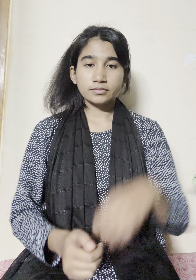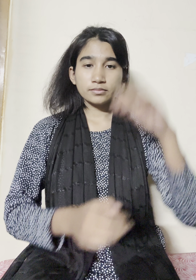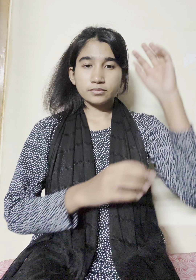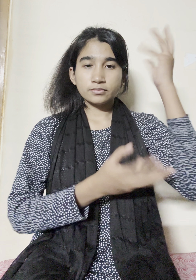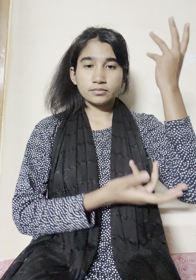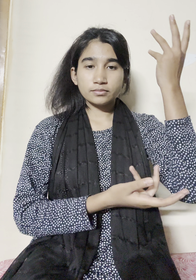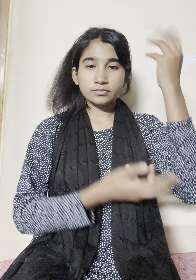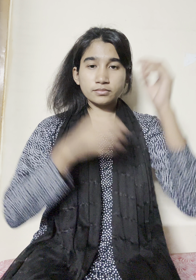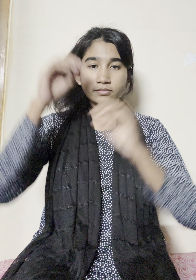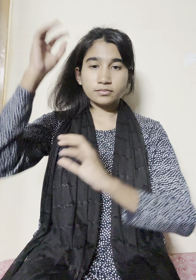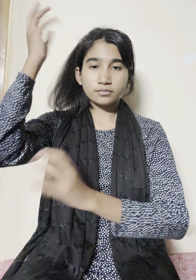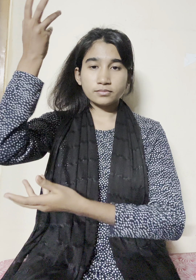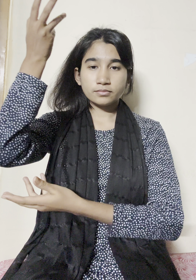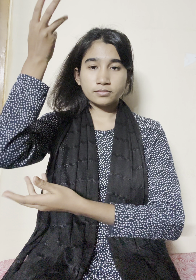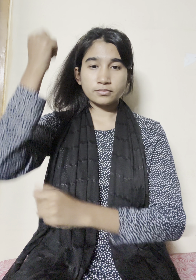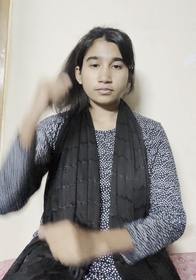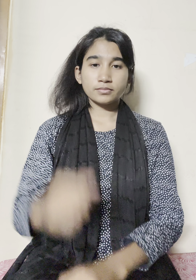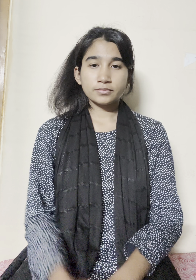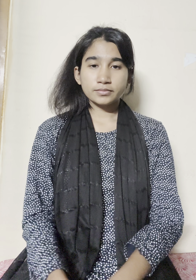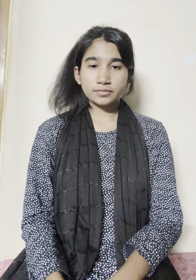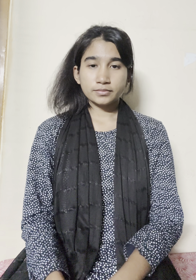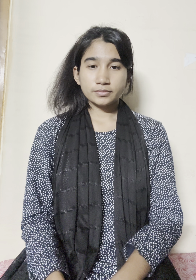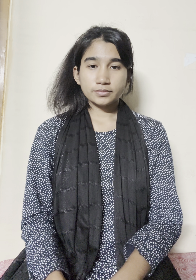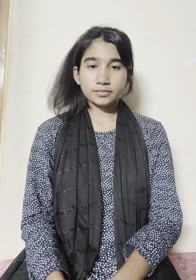নাচা